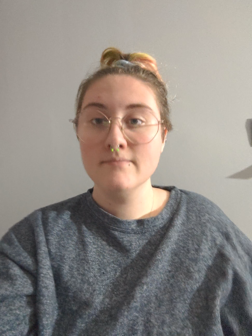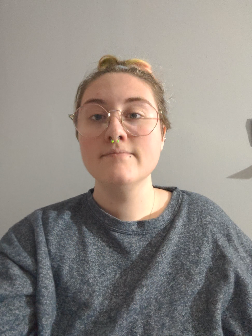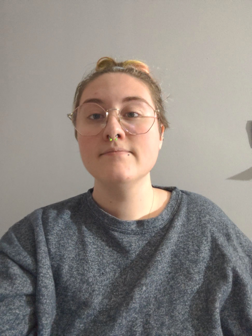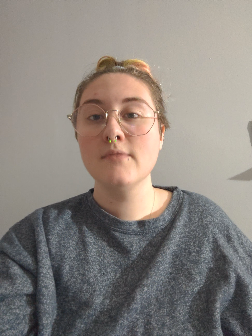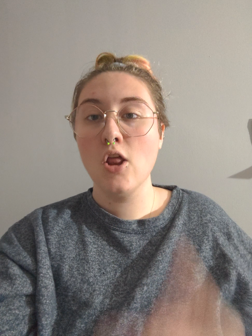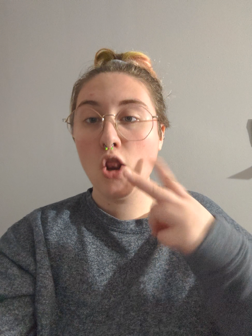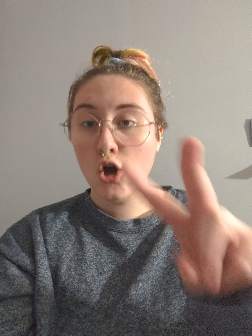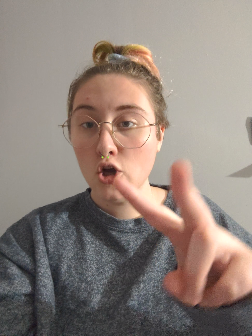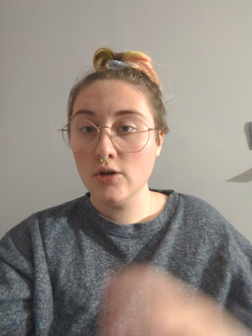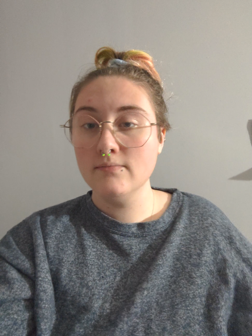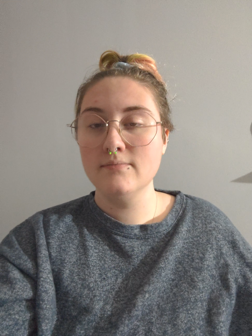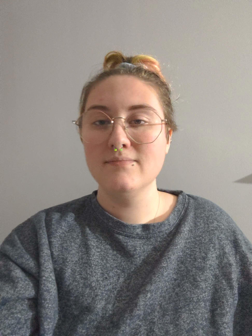look